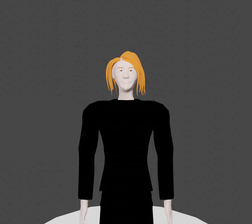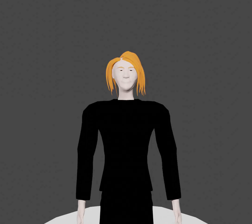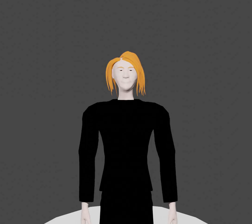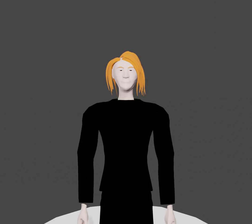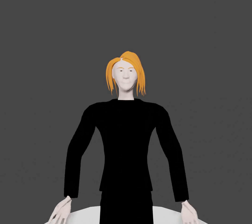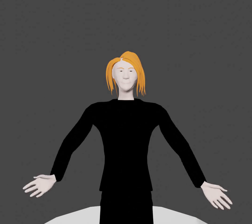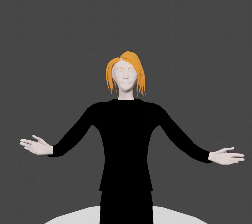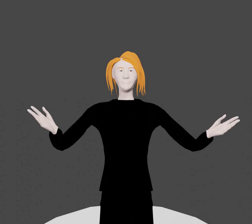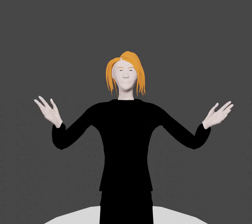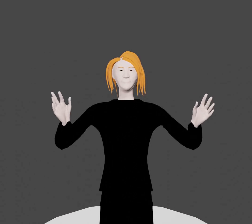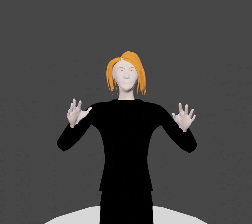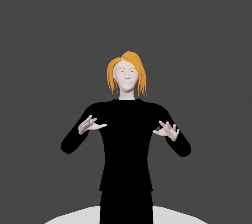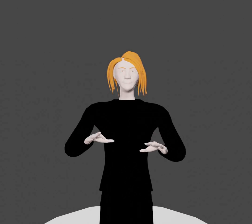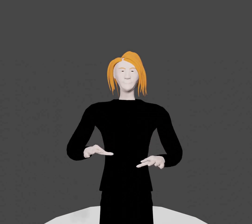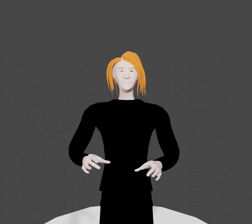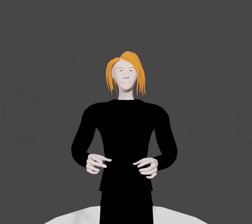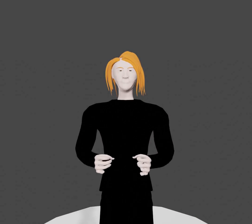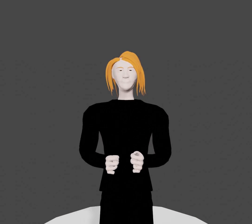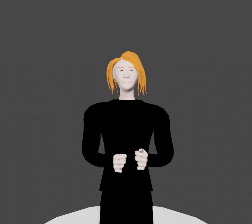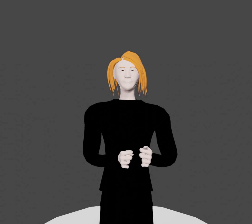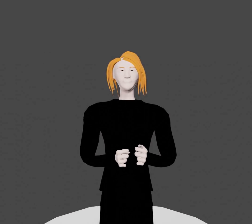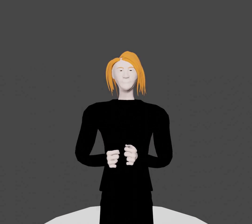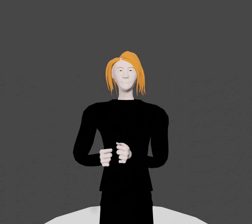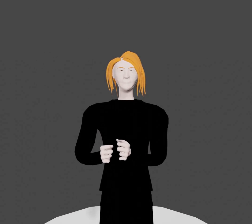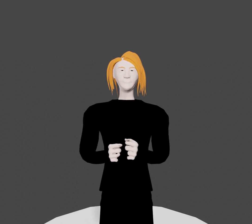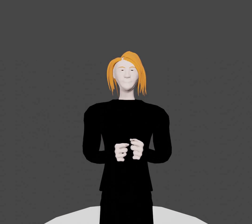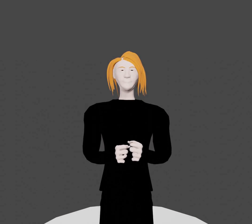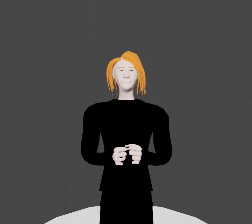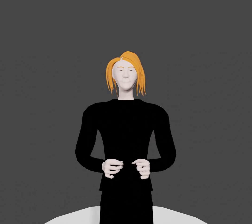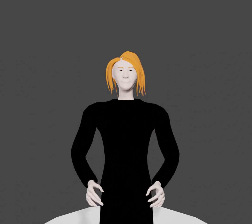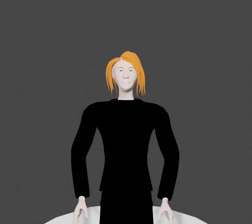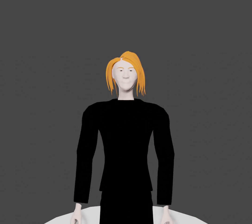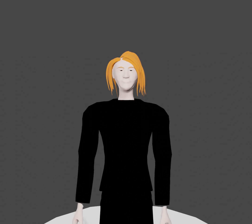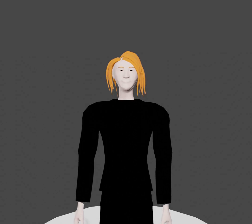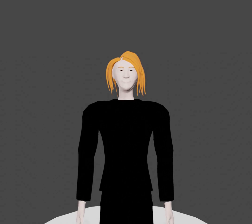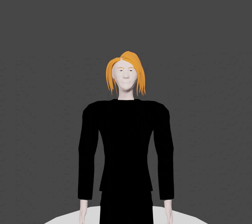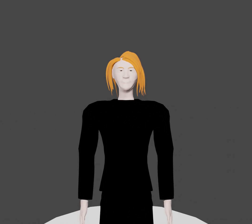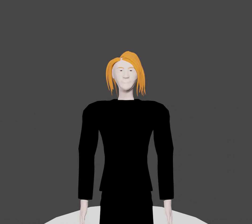Assemble